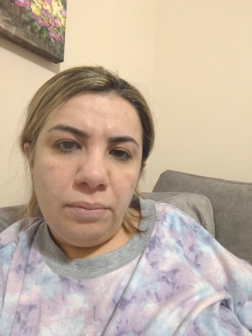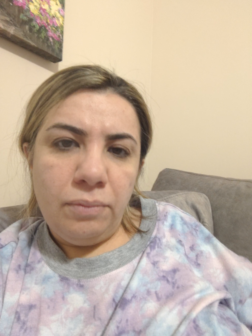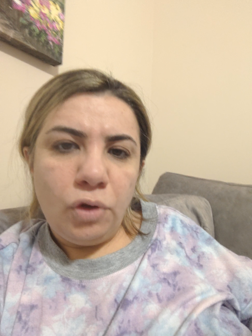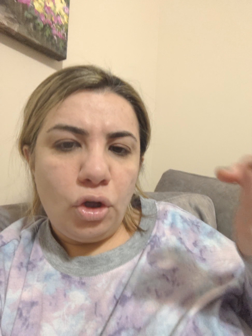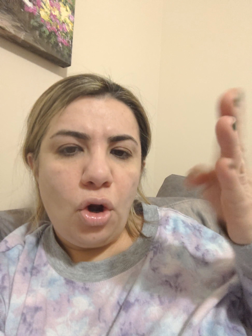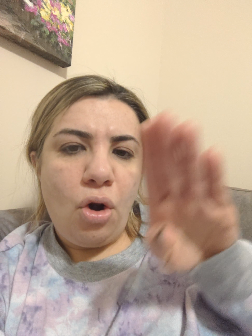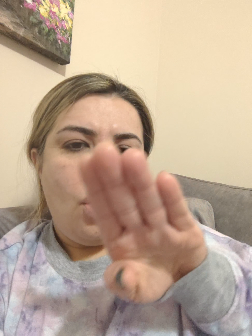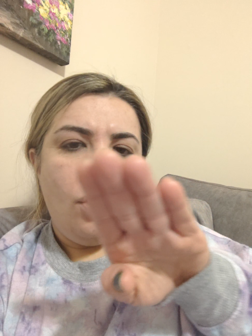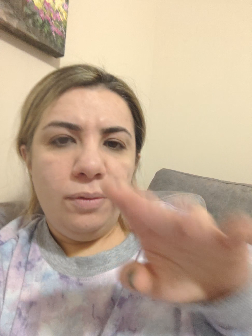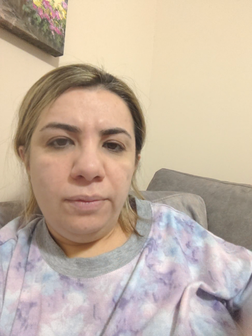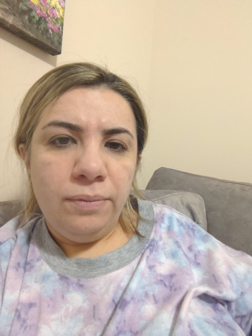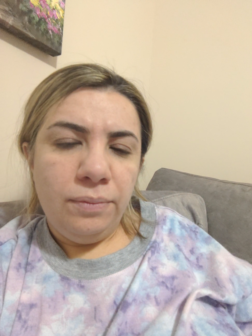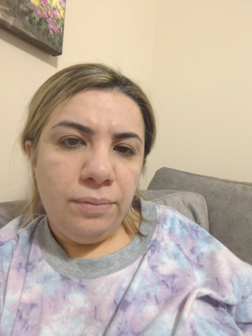close